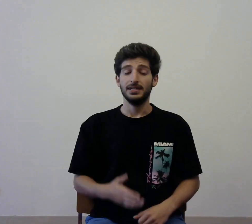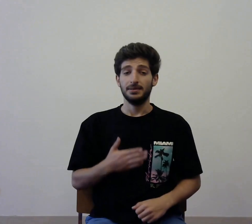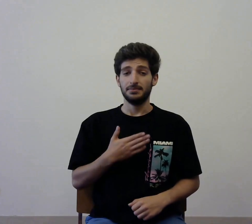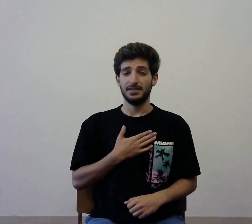mən